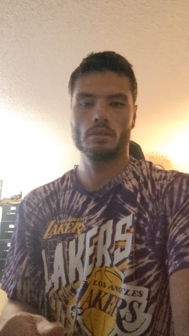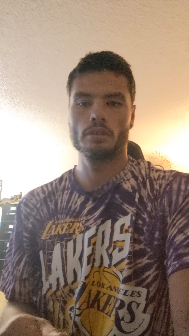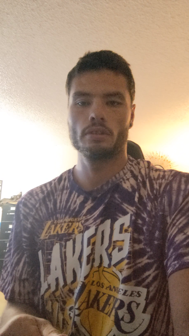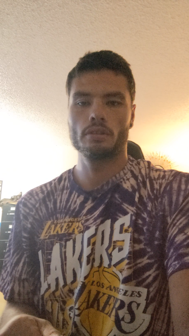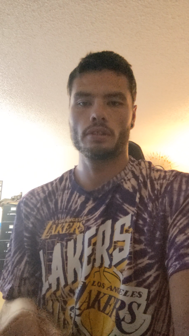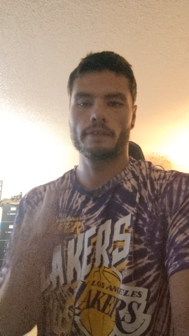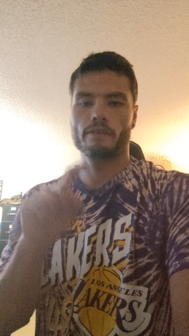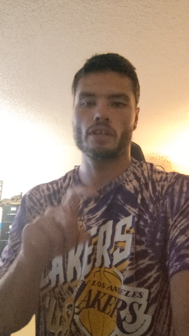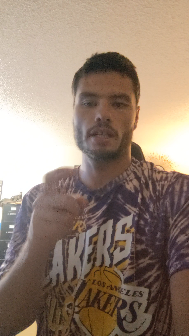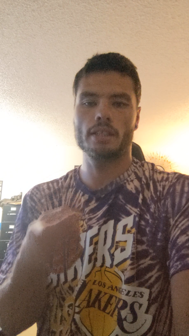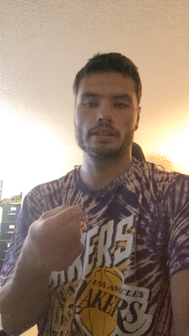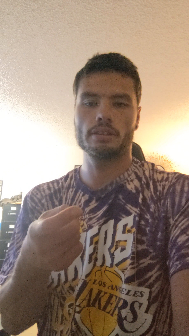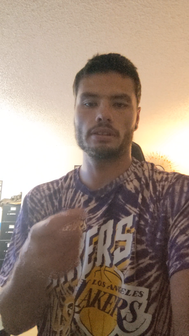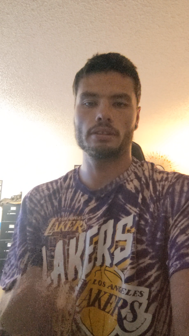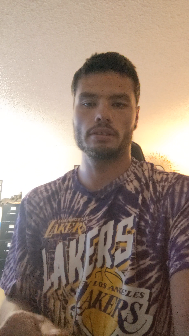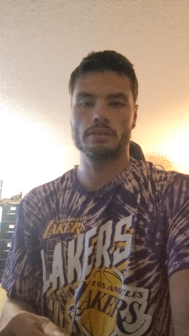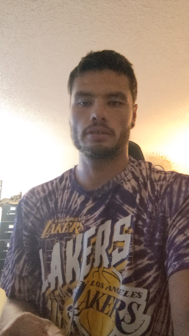friend